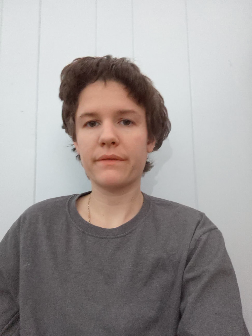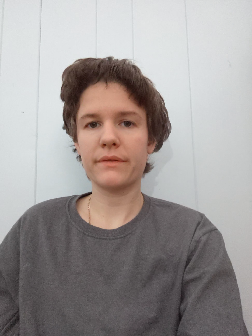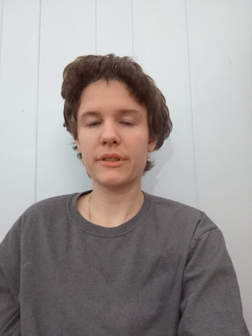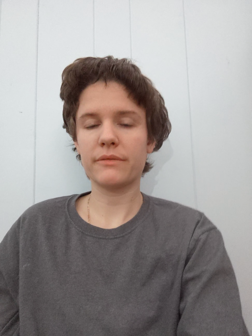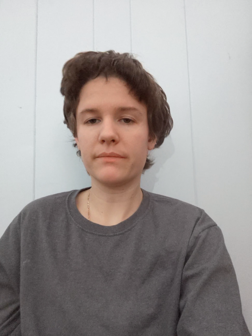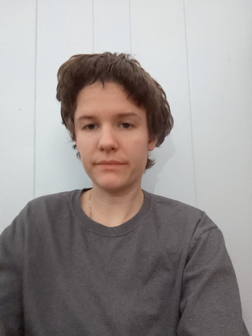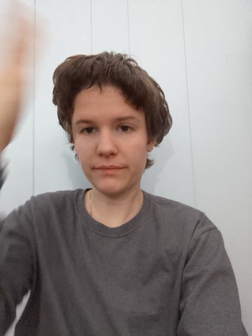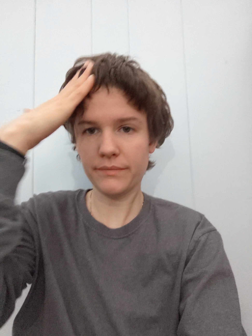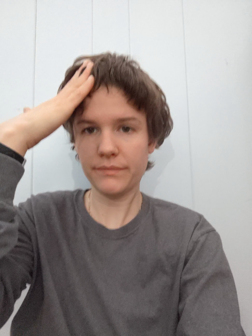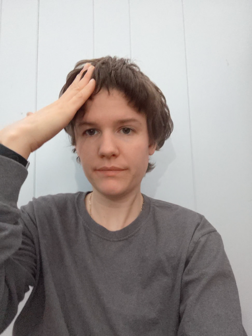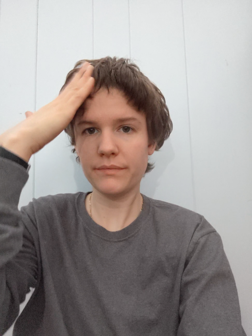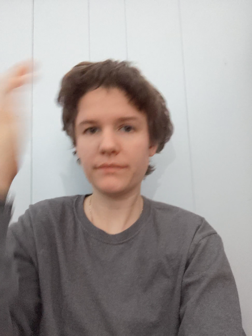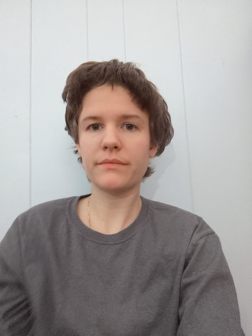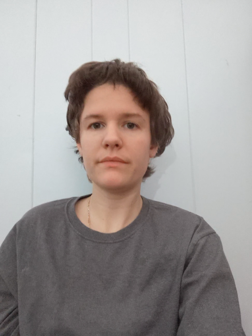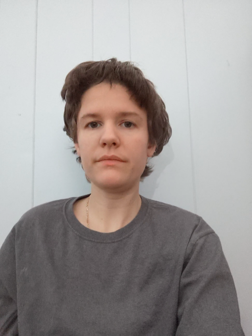hat